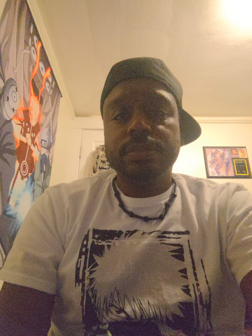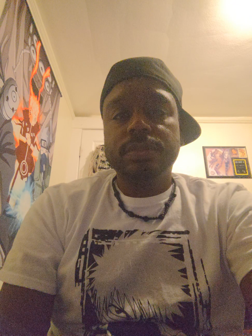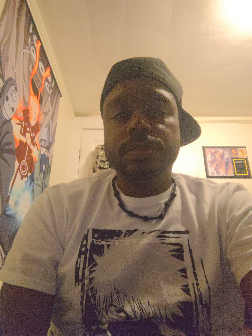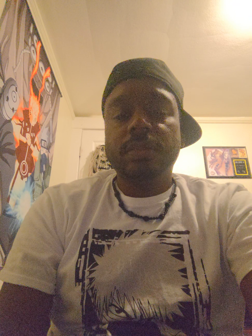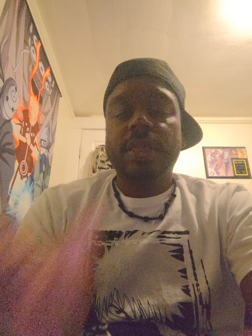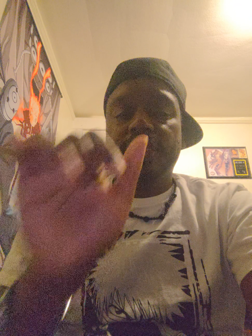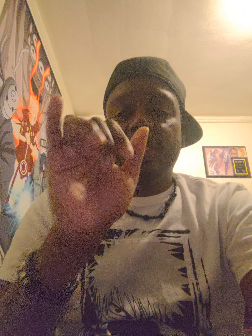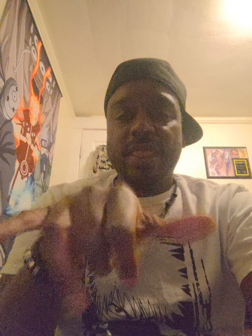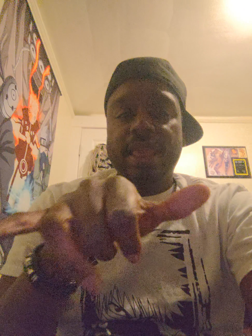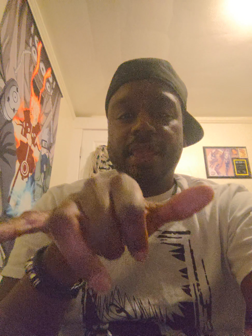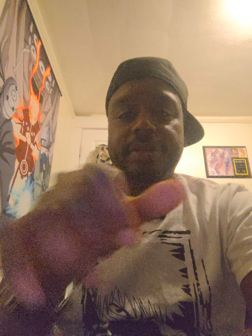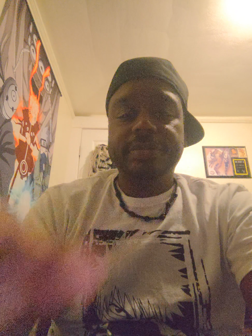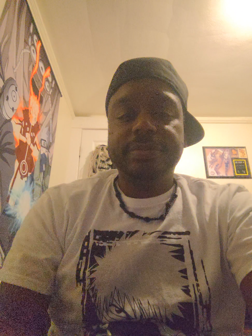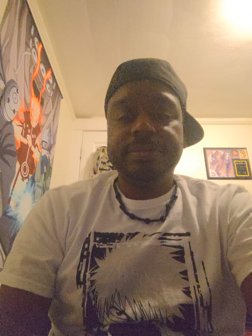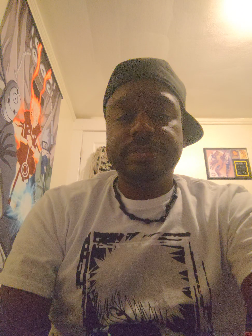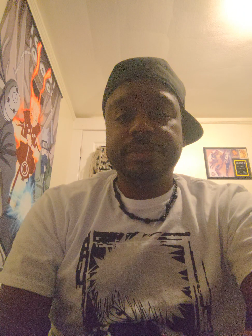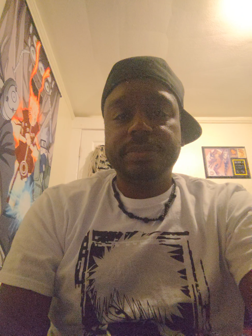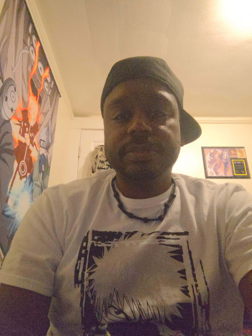that